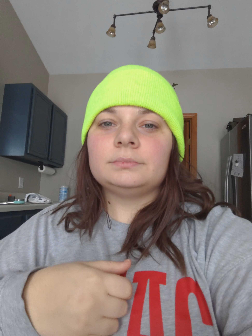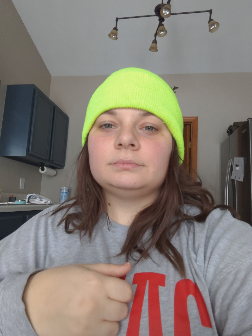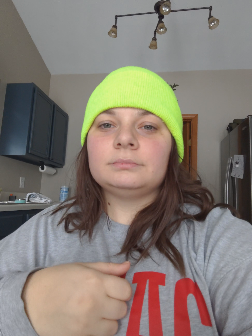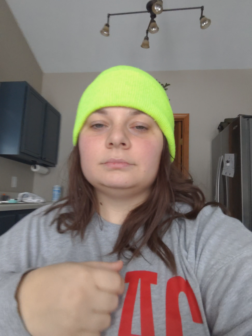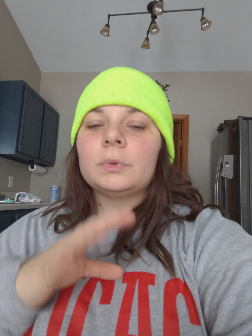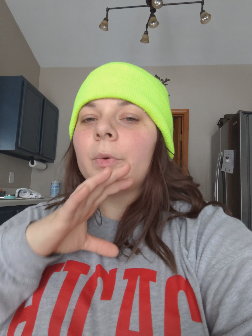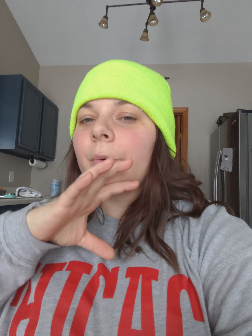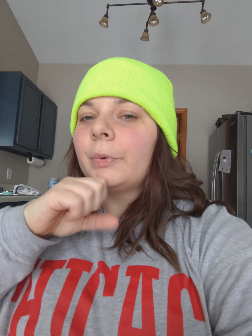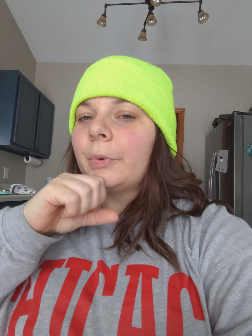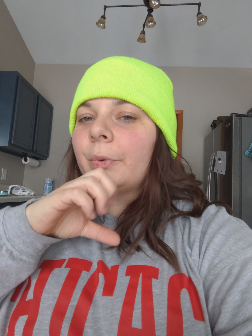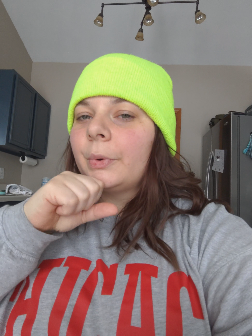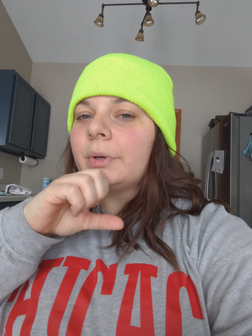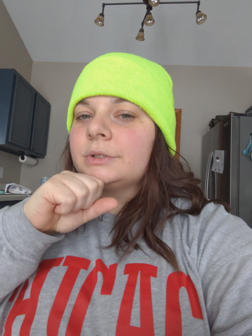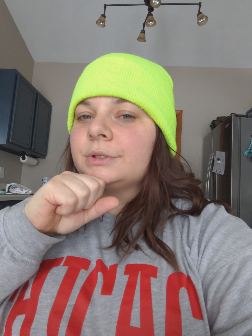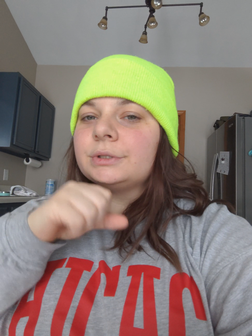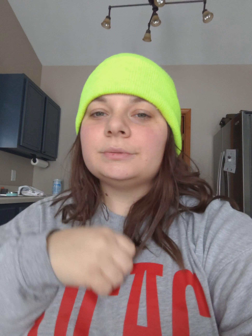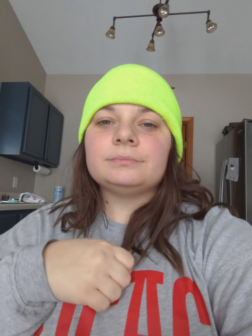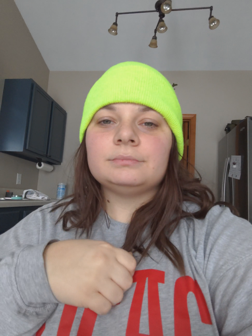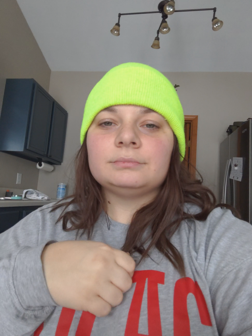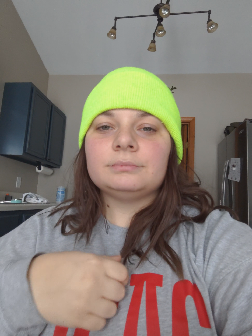orange